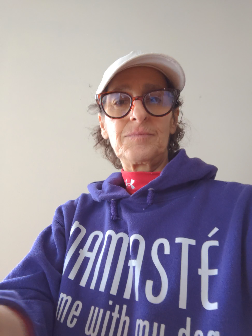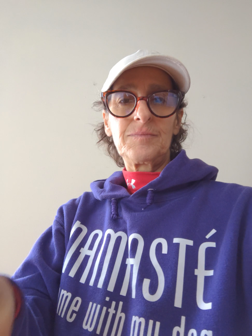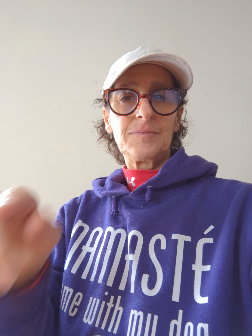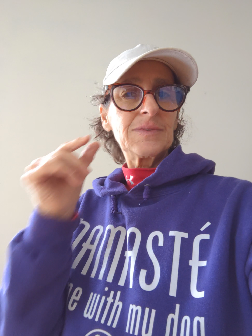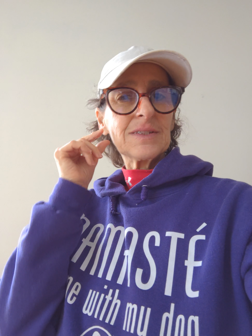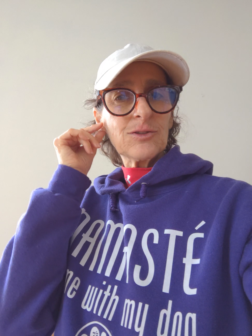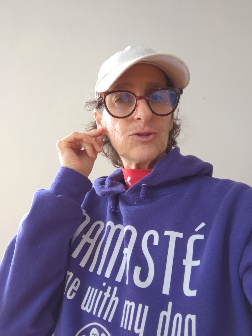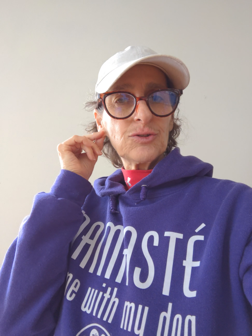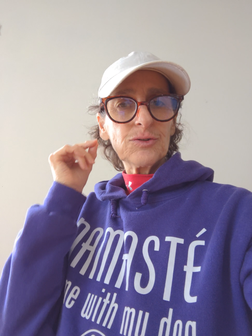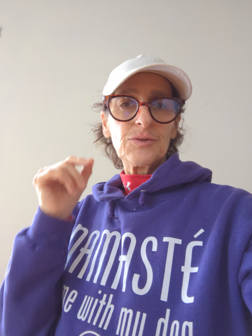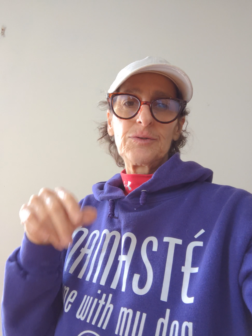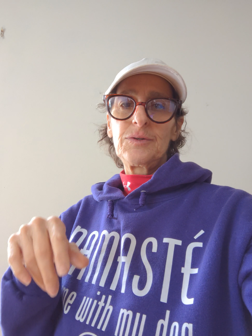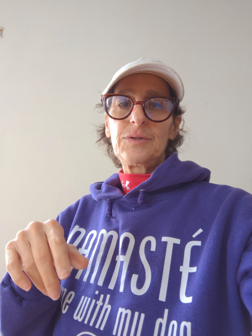ear